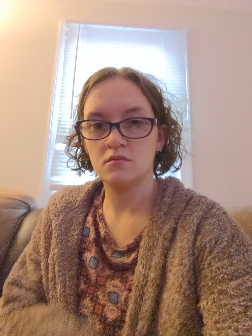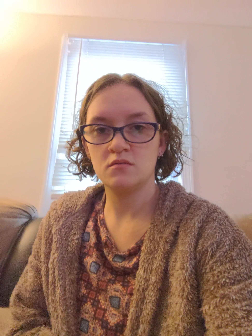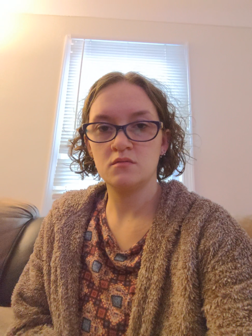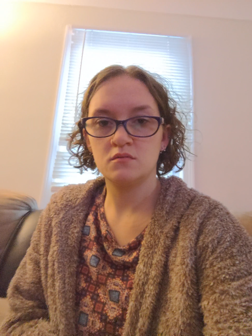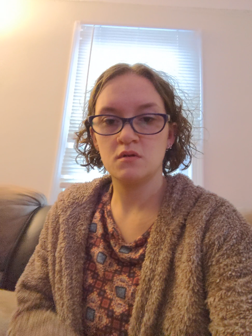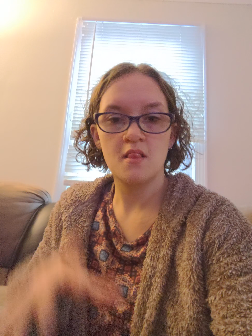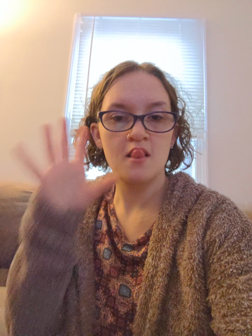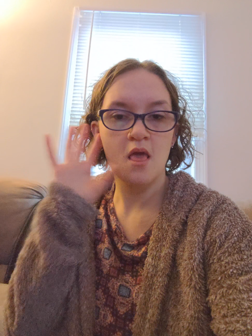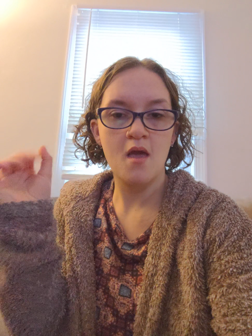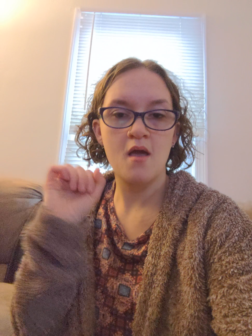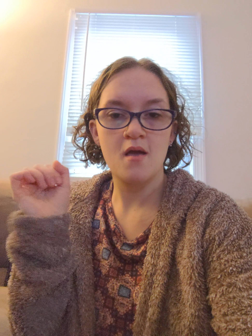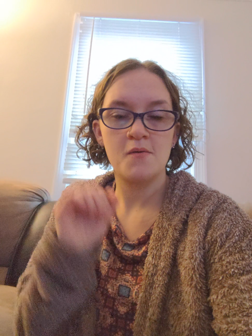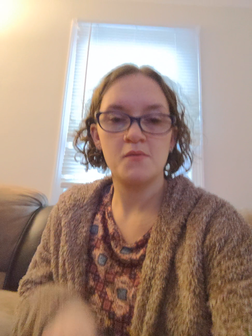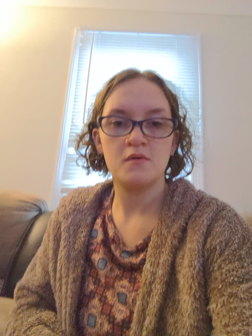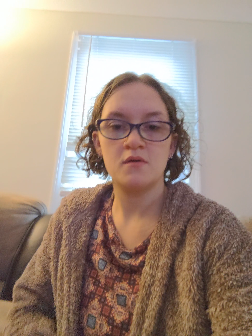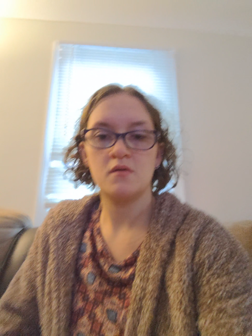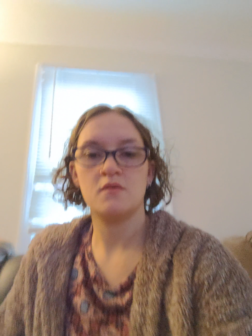loud